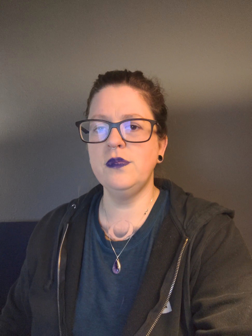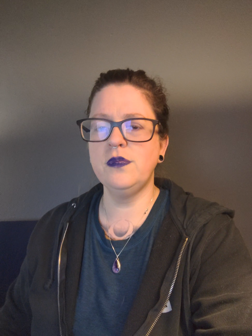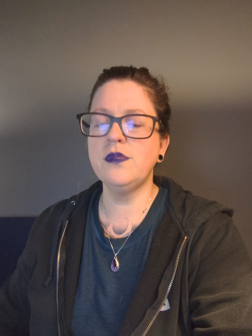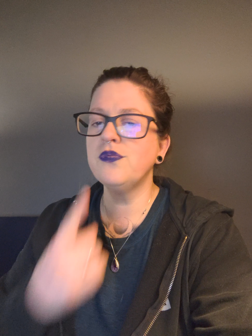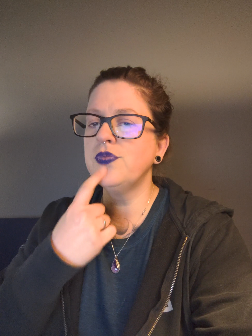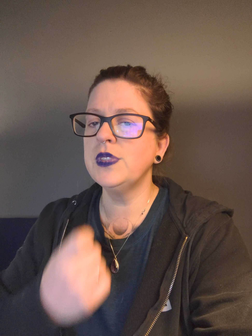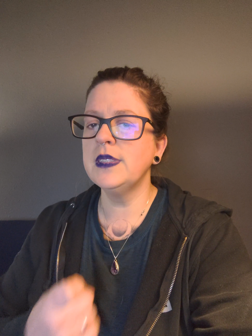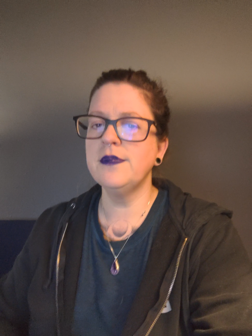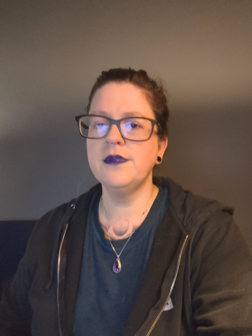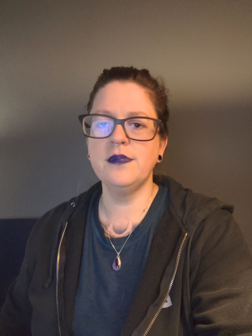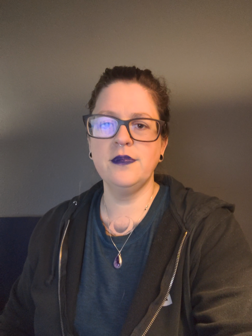red